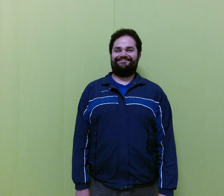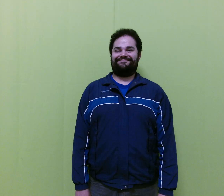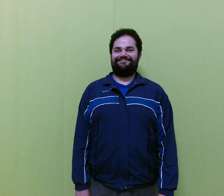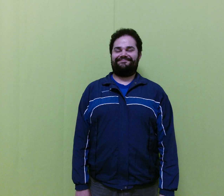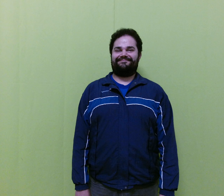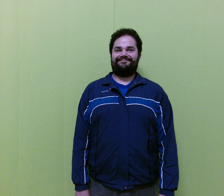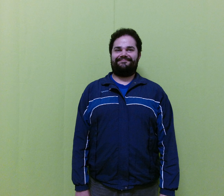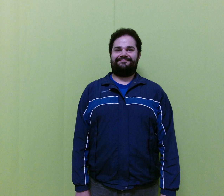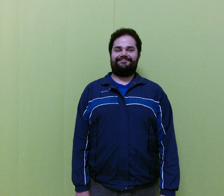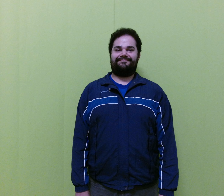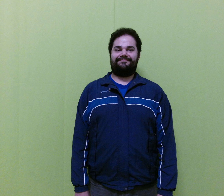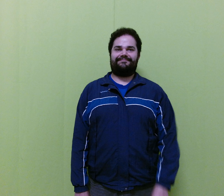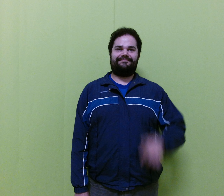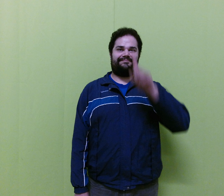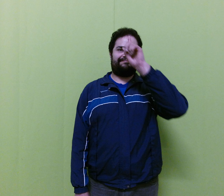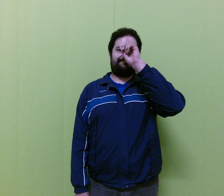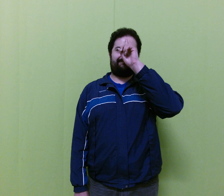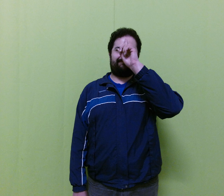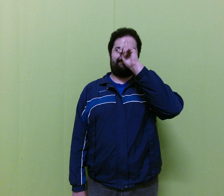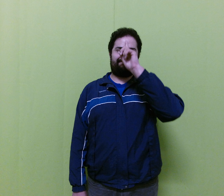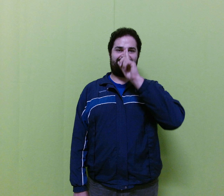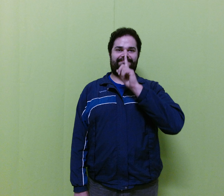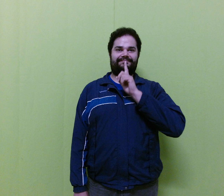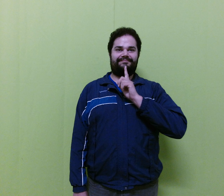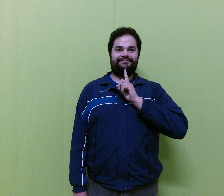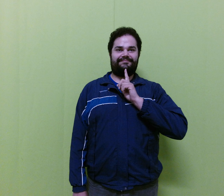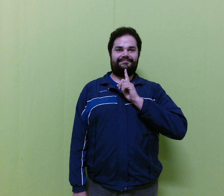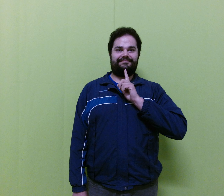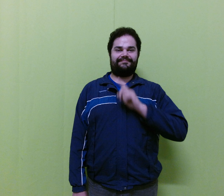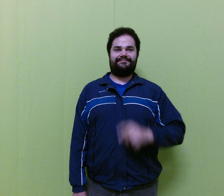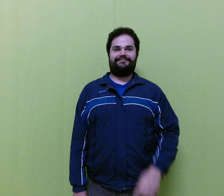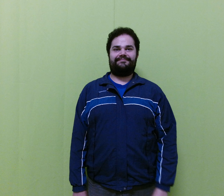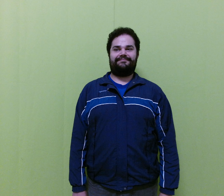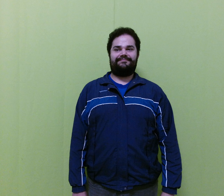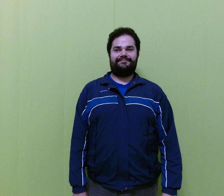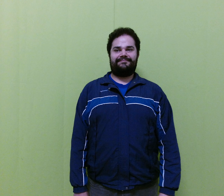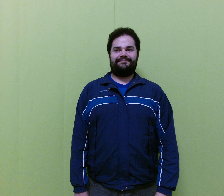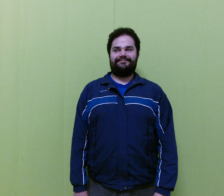amarelo